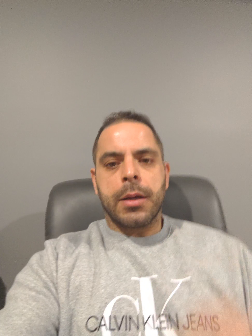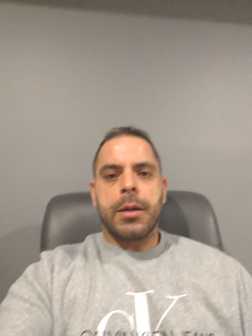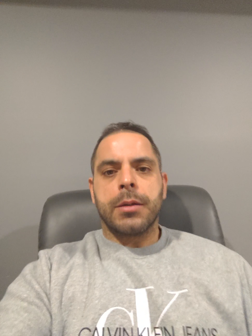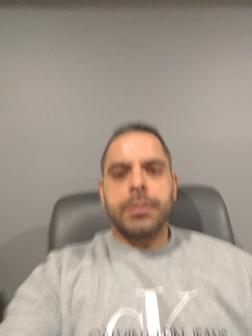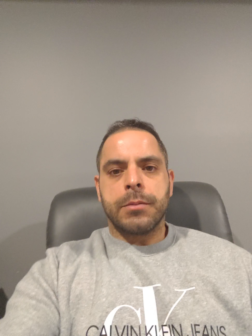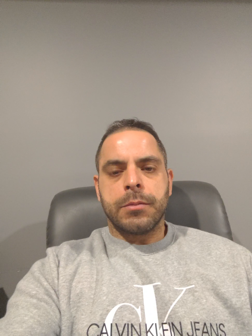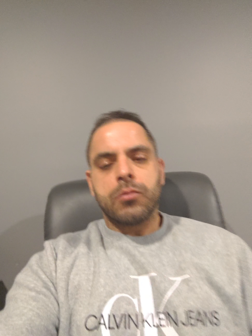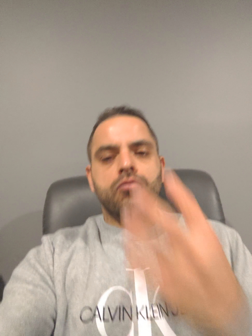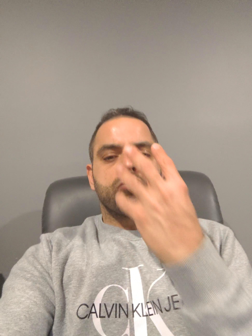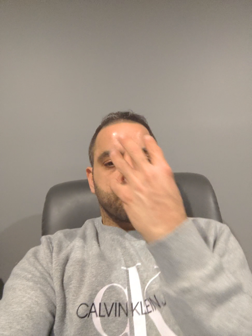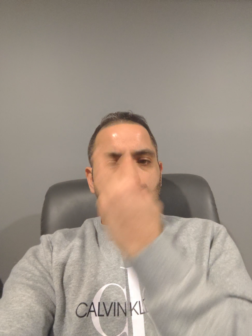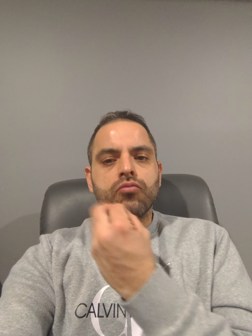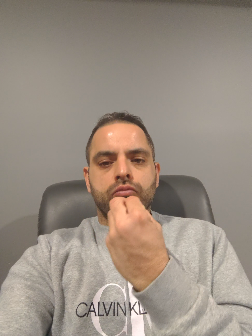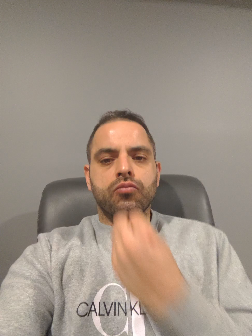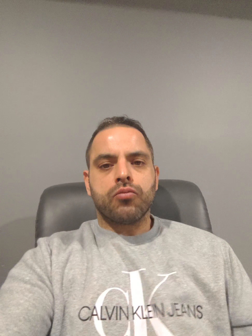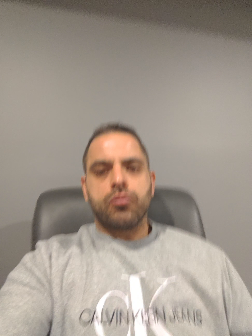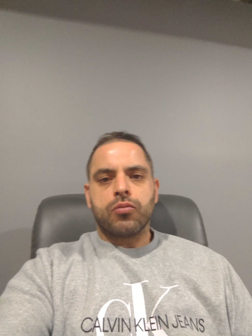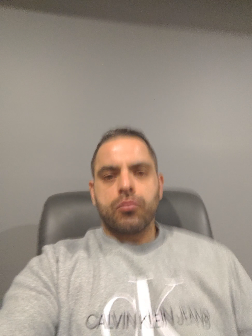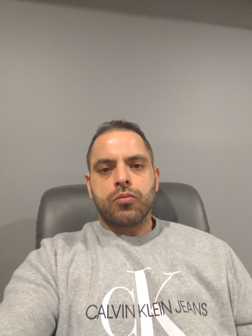pretty